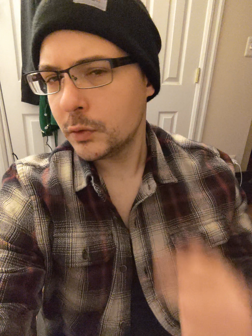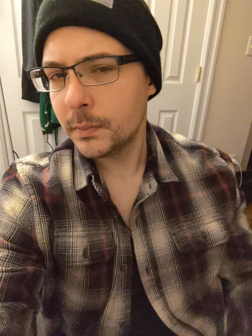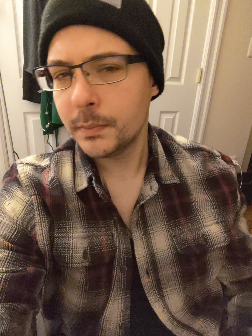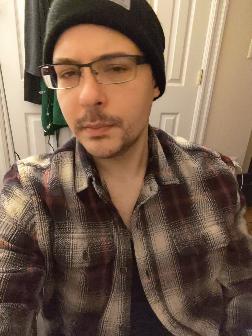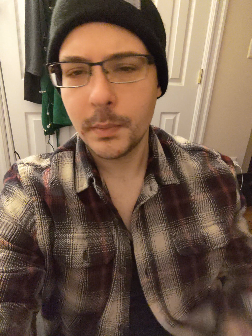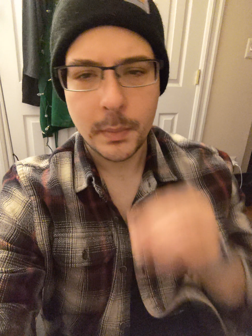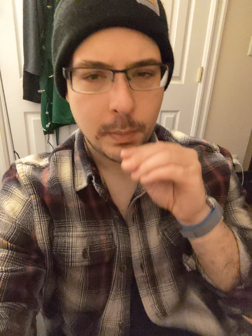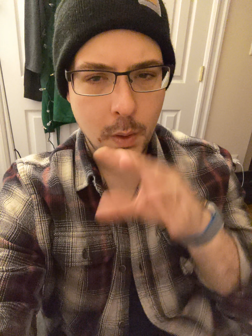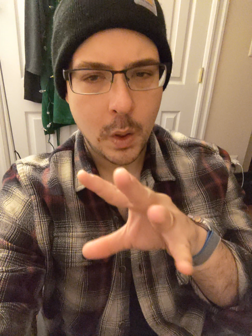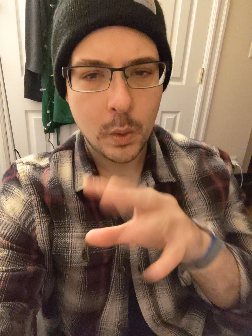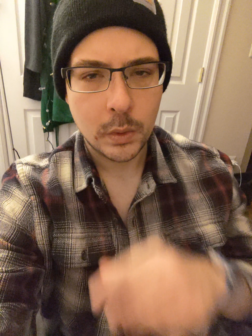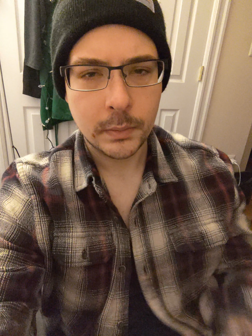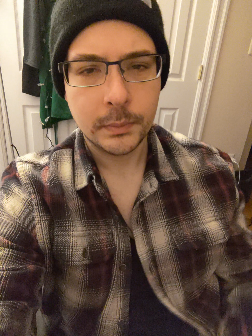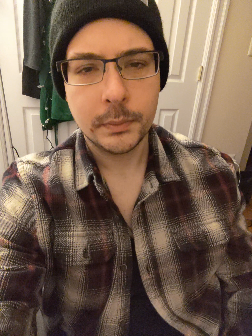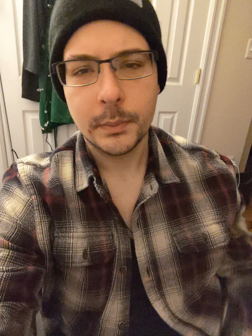blow